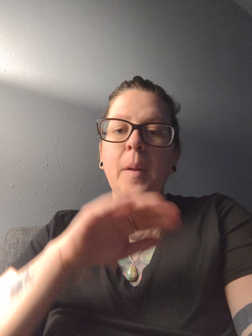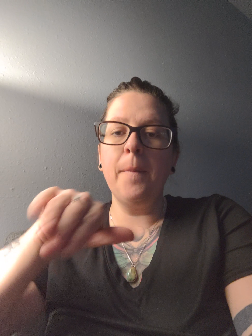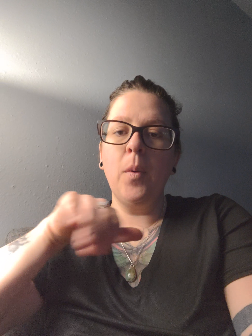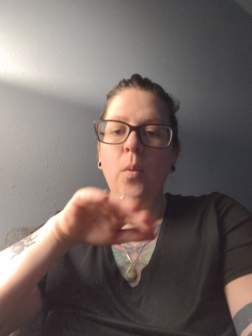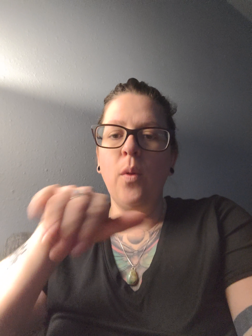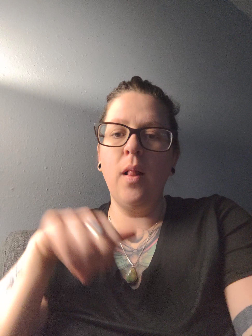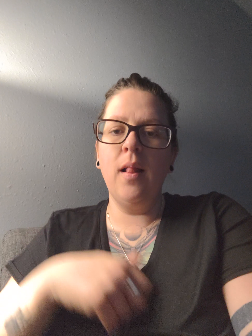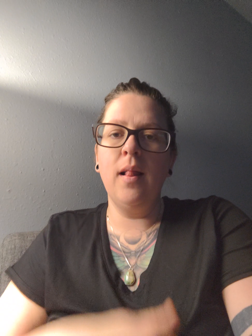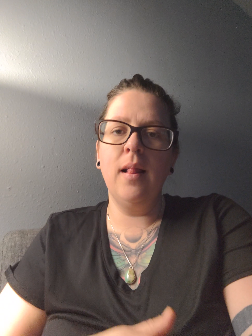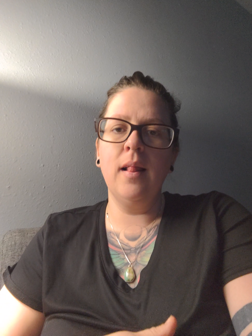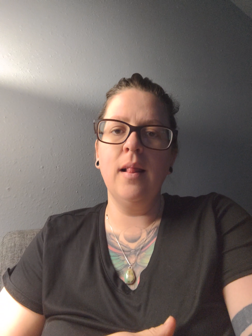pool